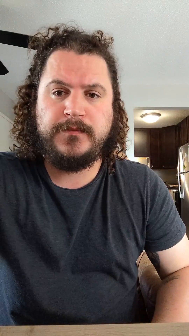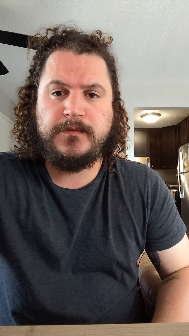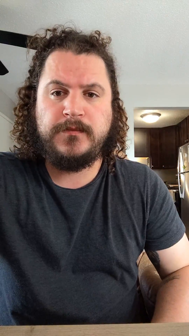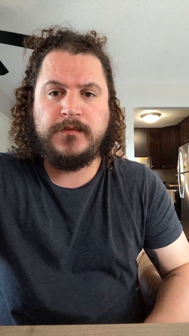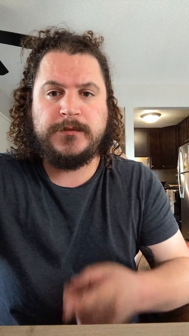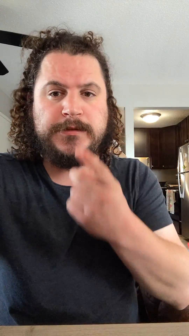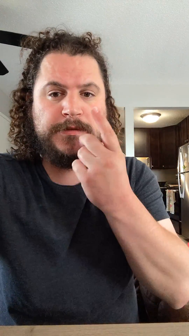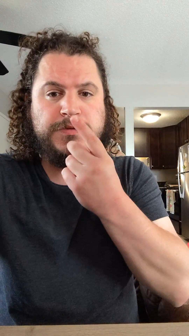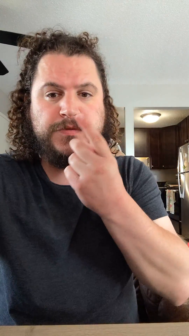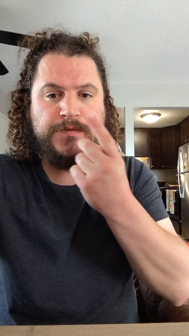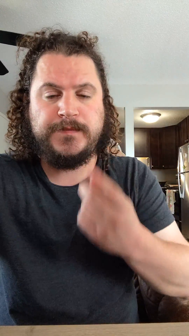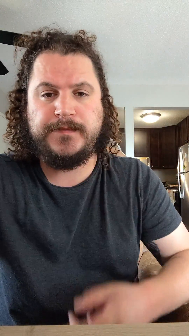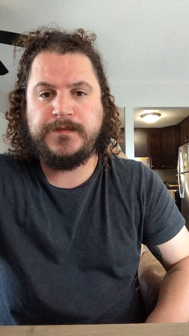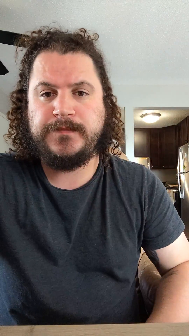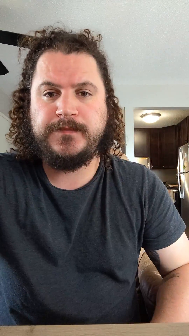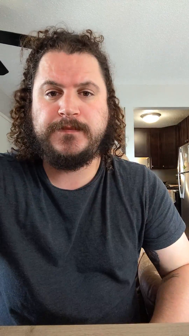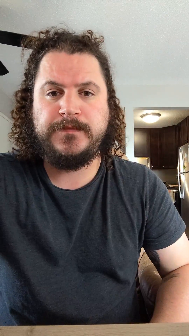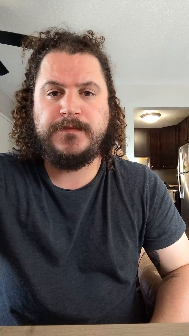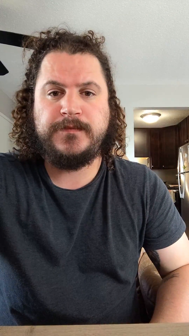dinner